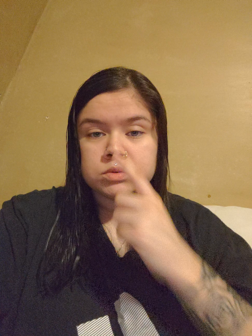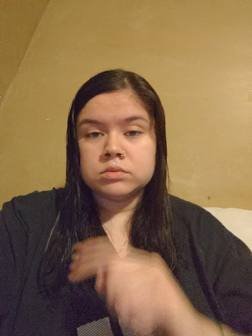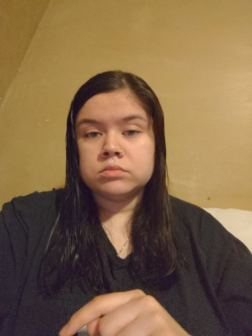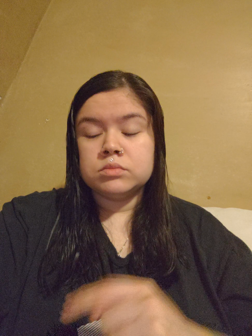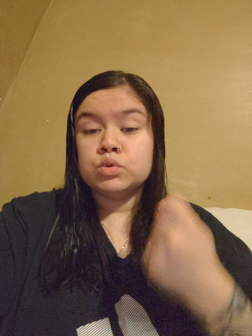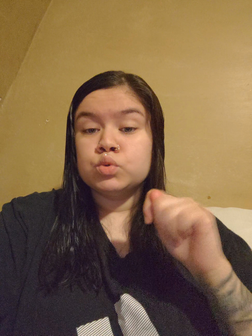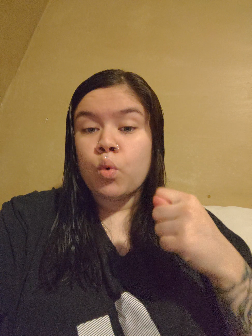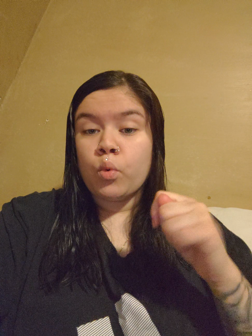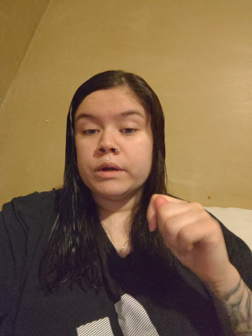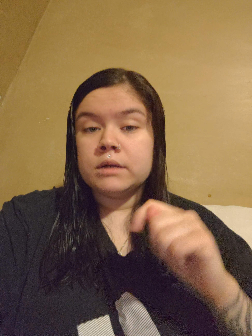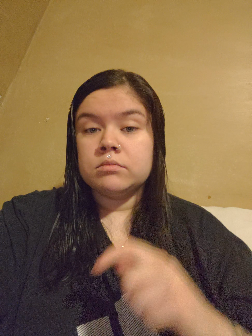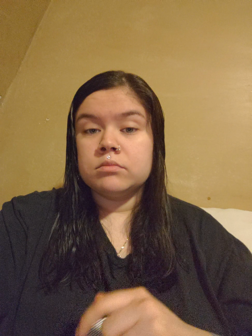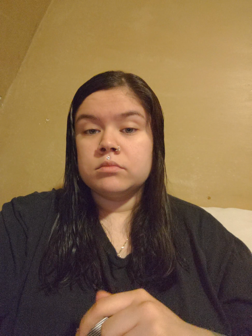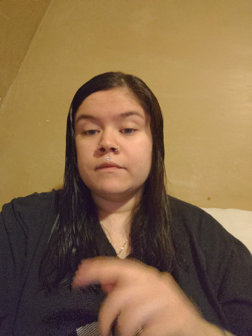toy